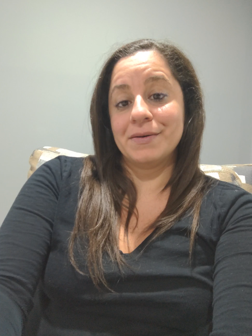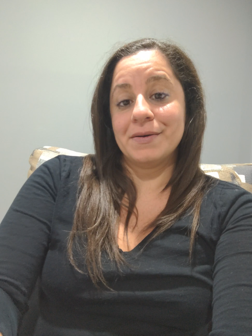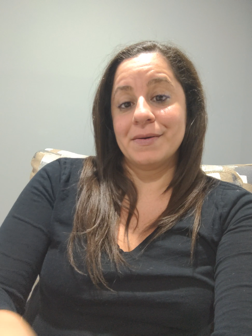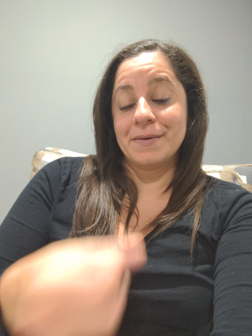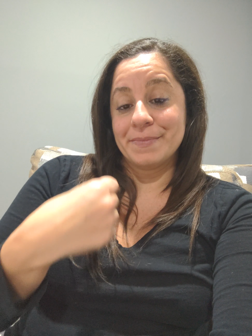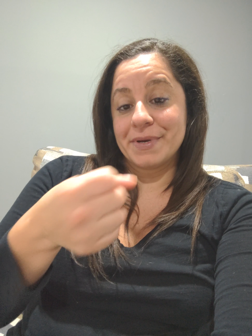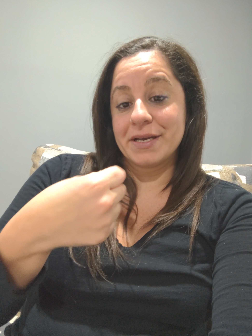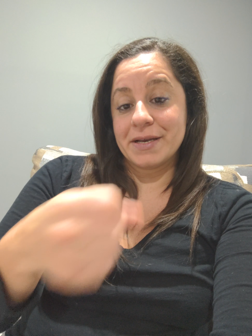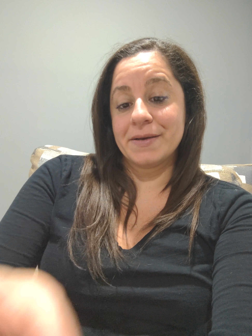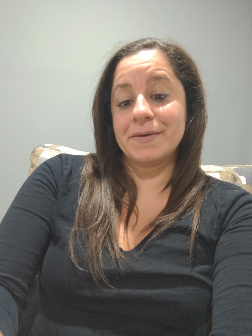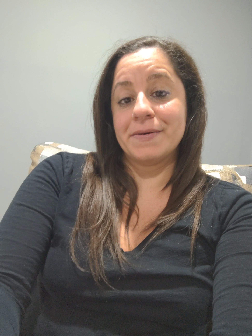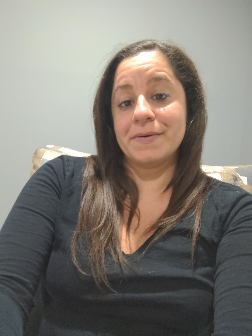make